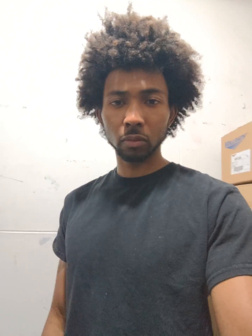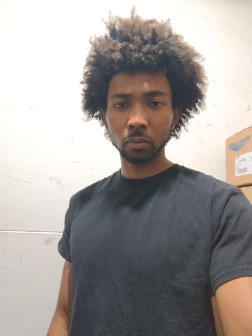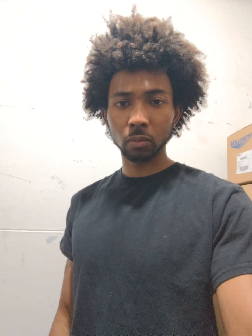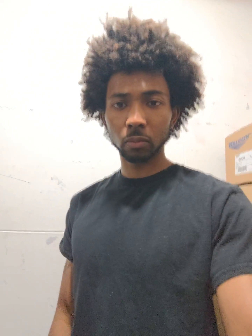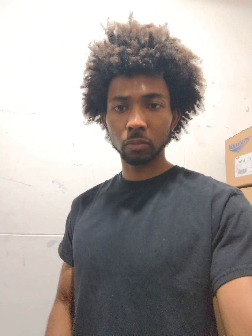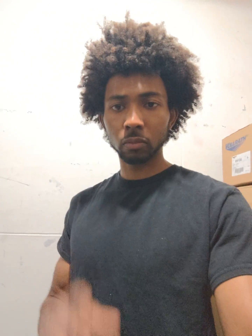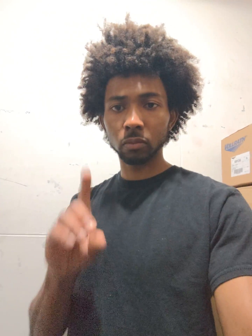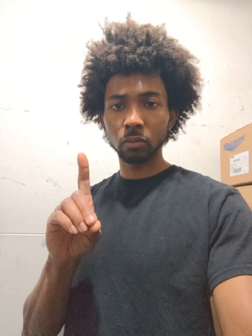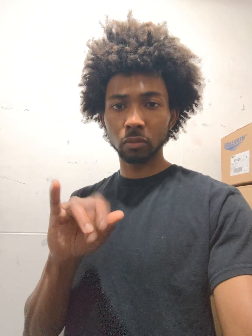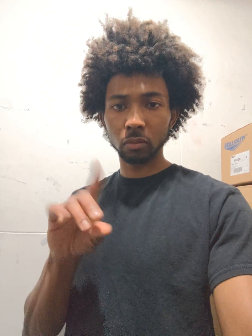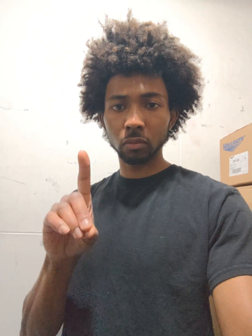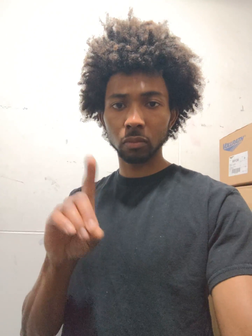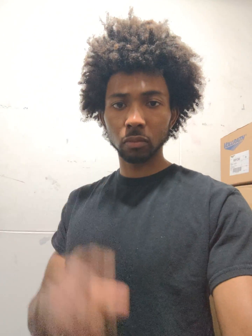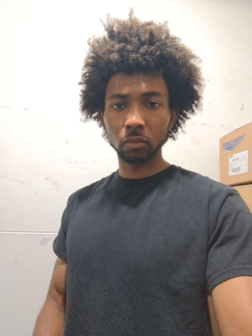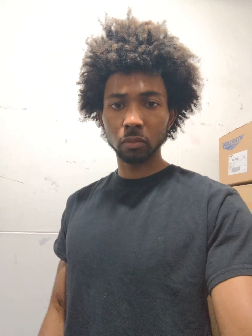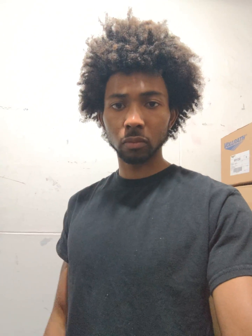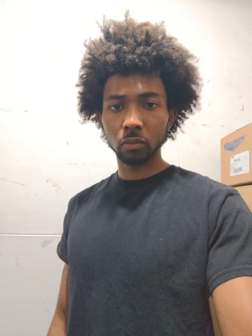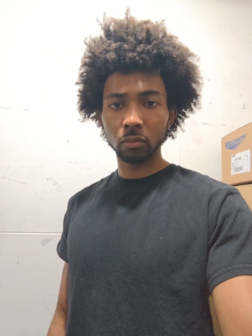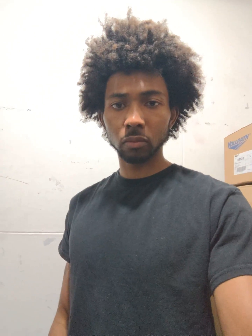did